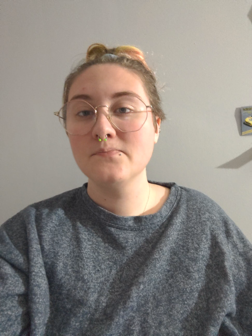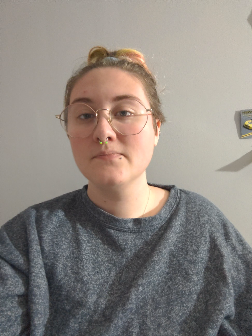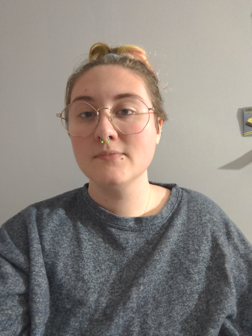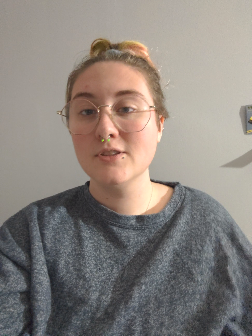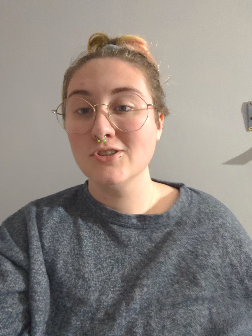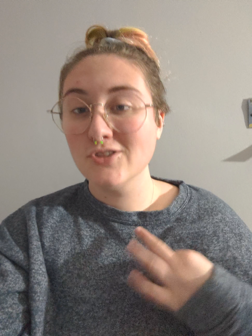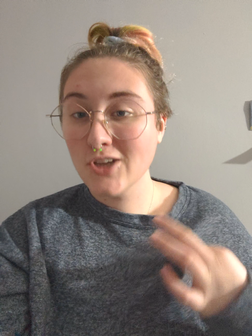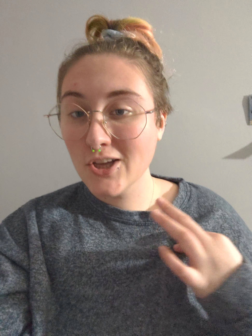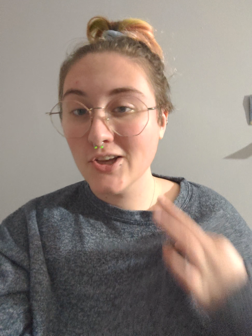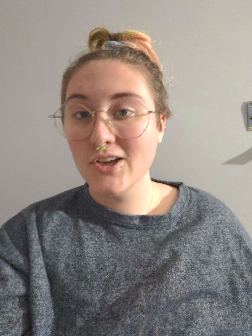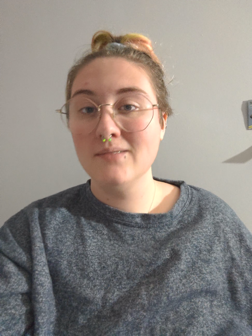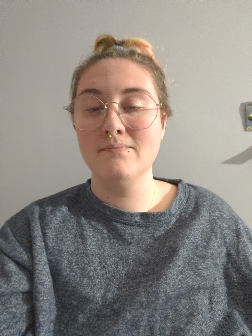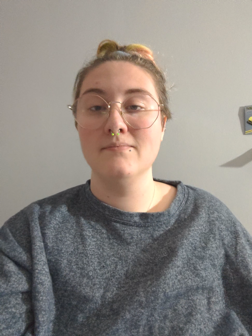shirt